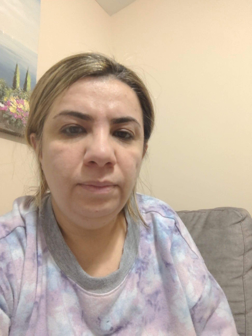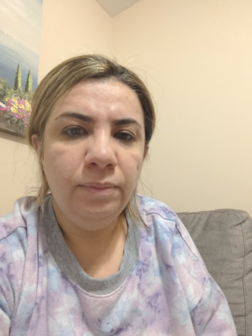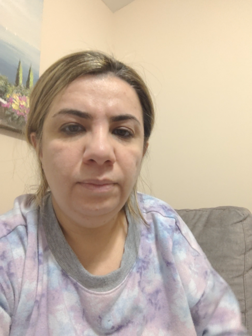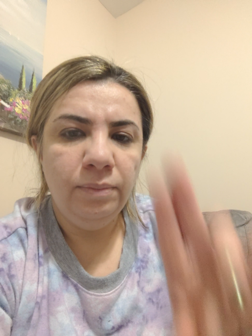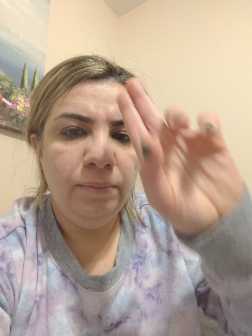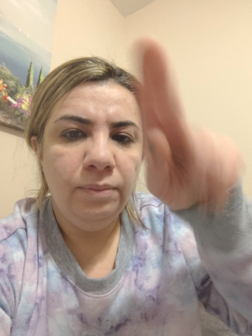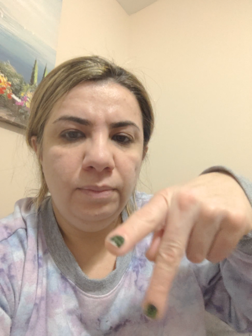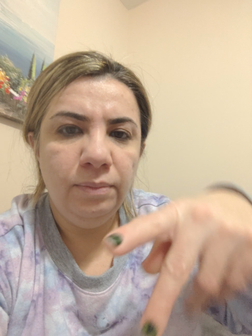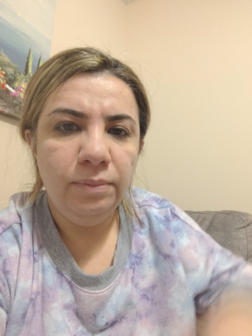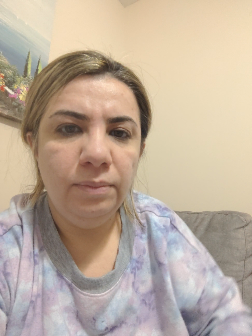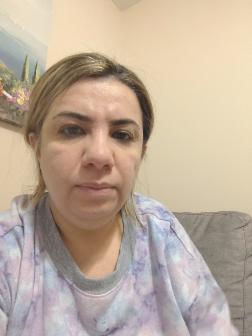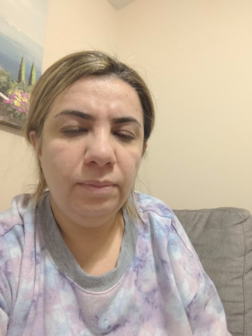up